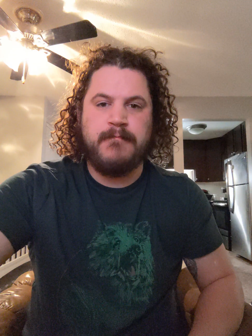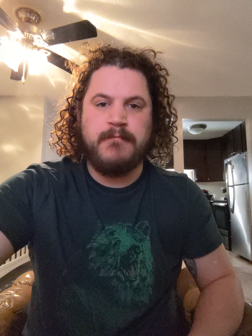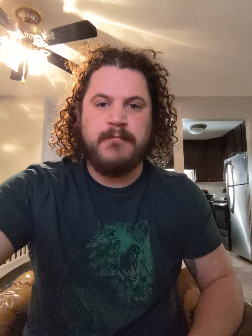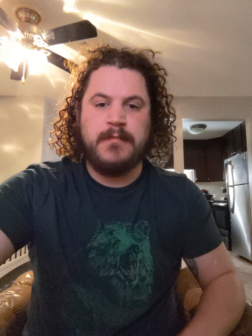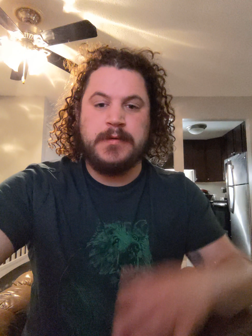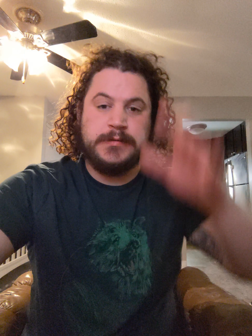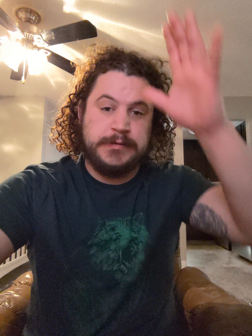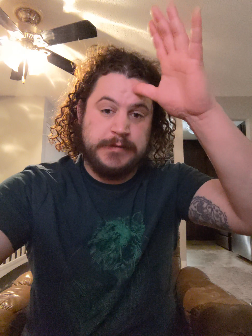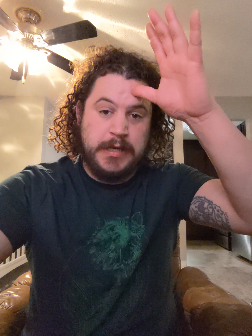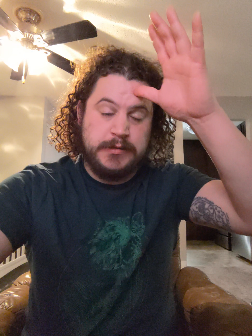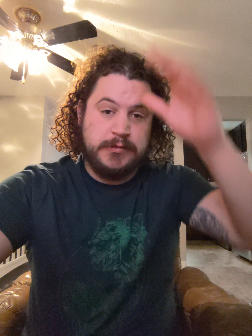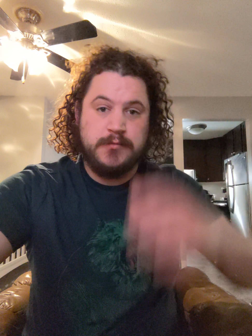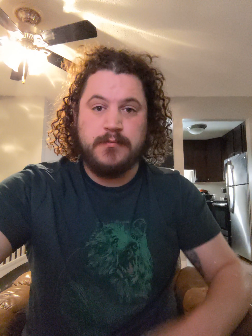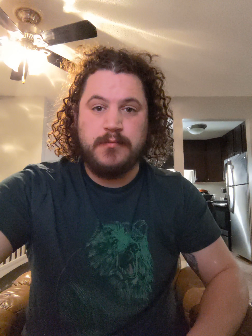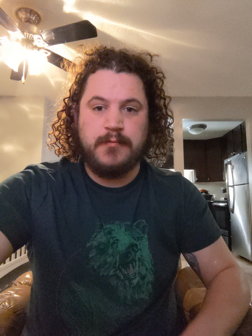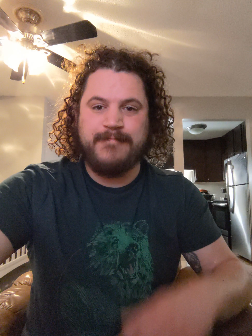dad